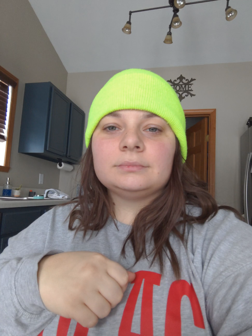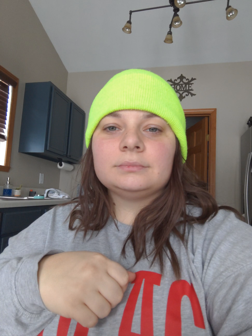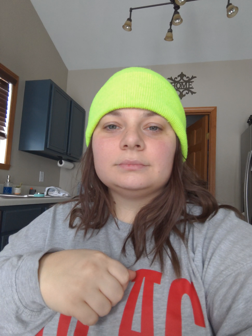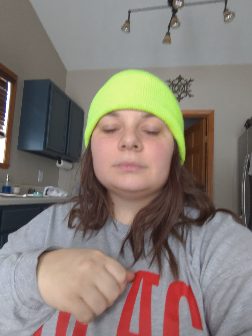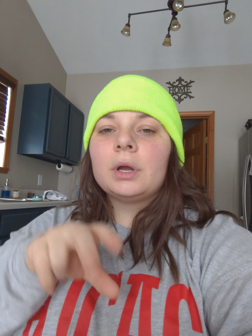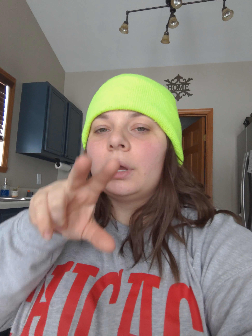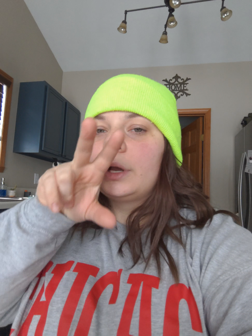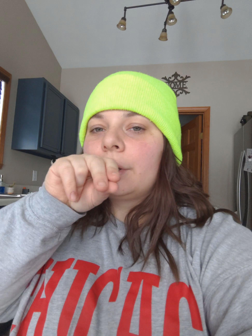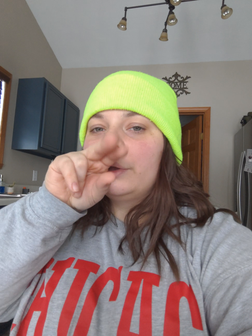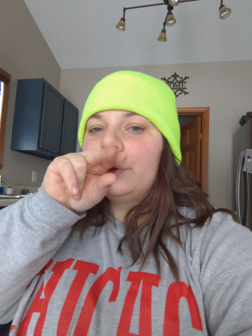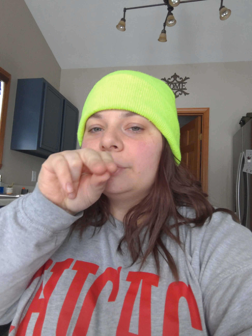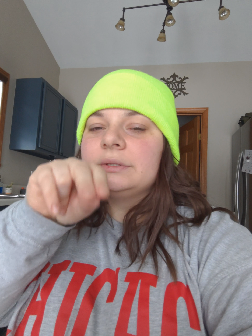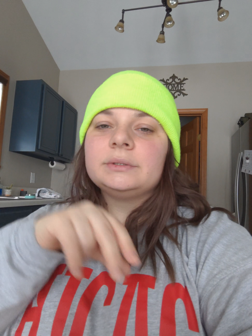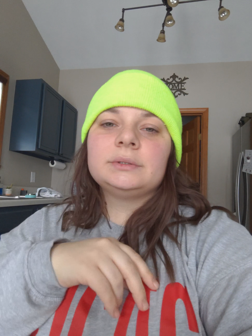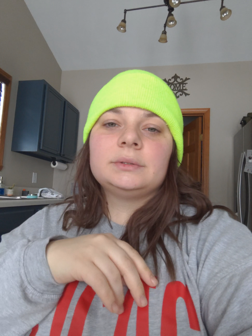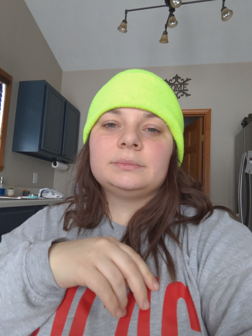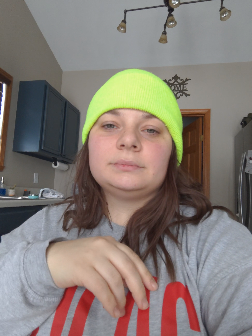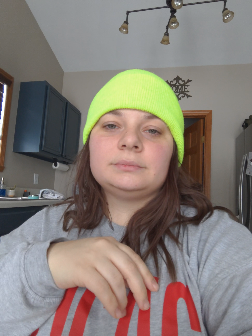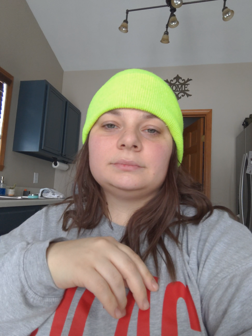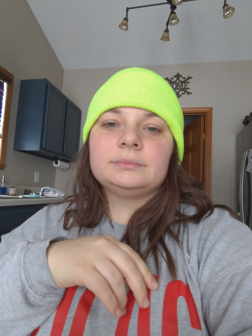goose